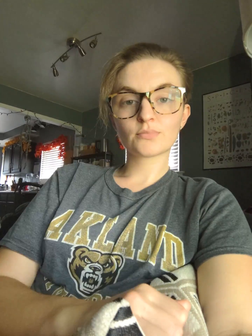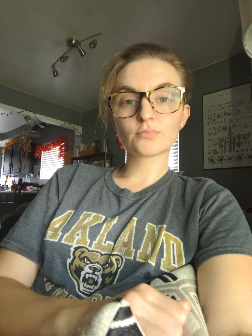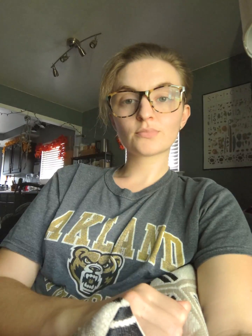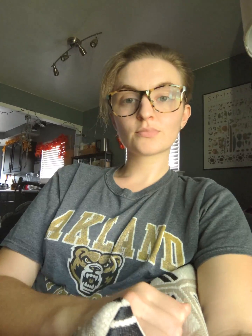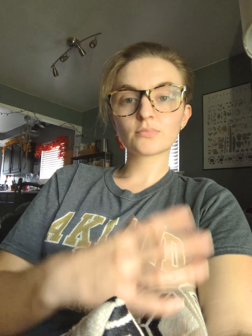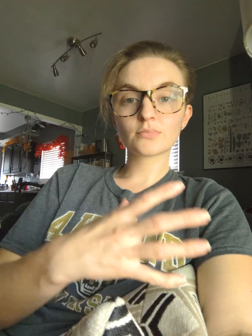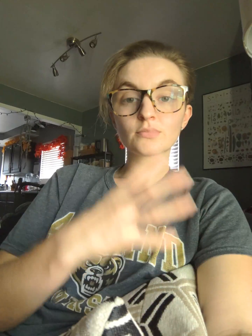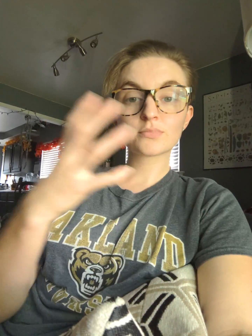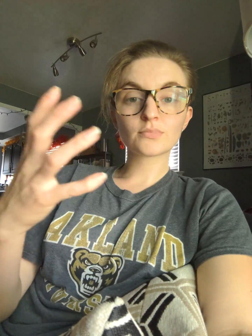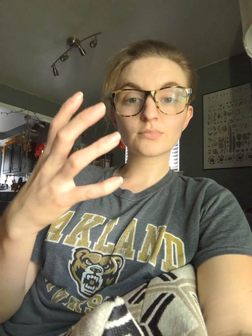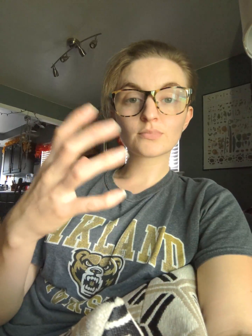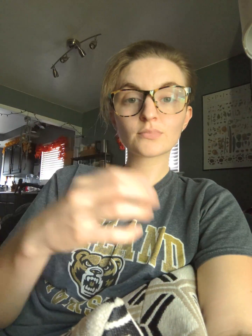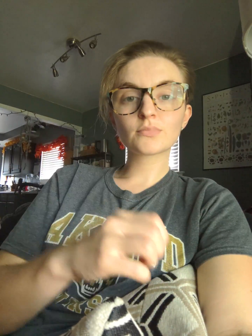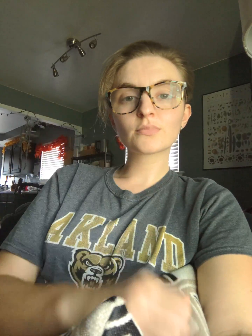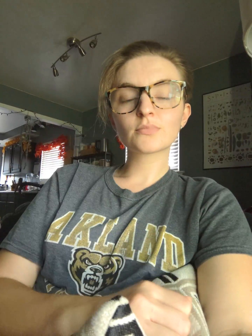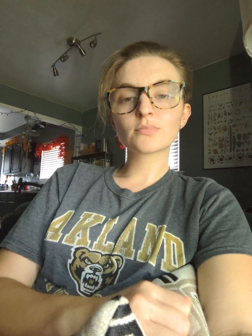a lot